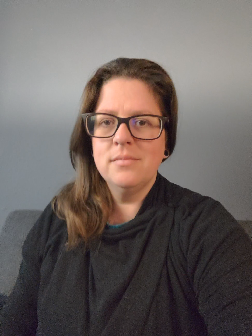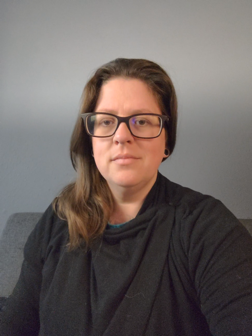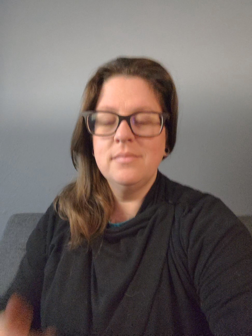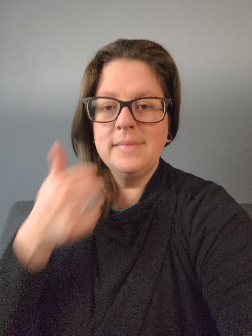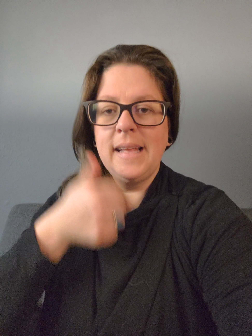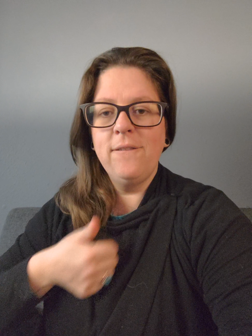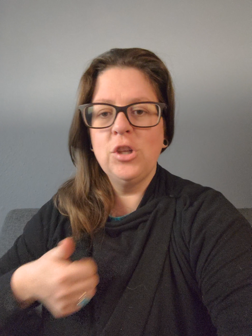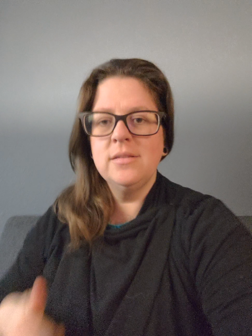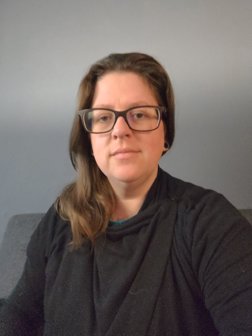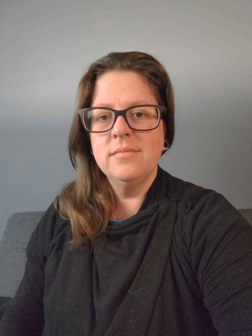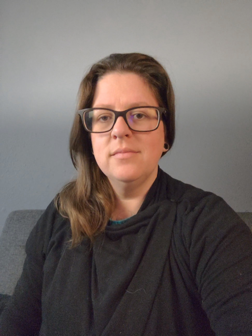every